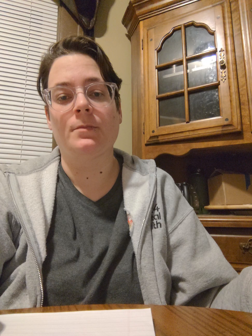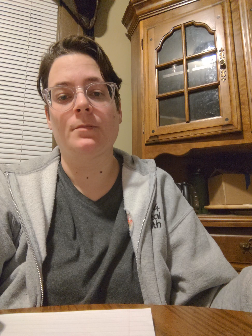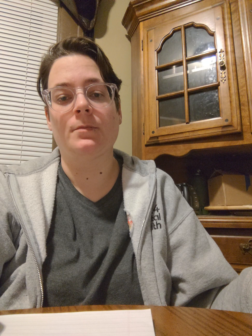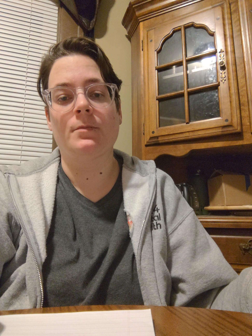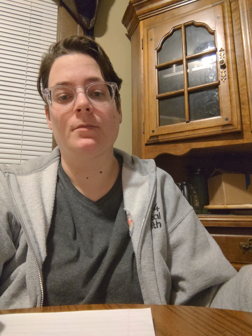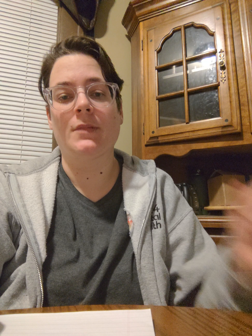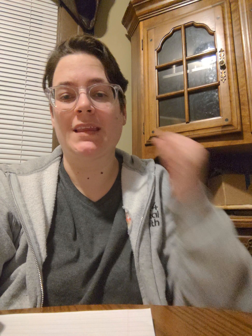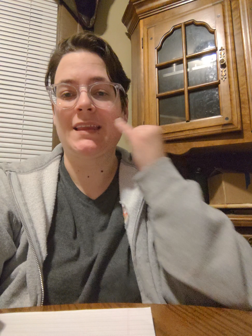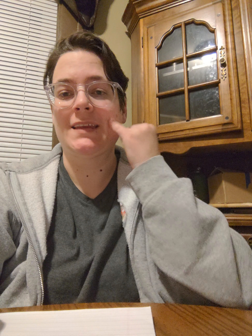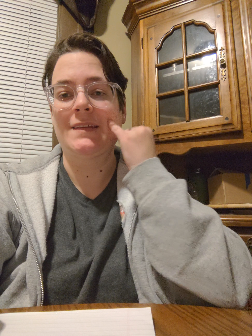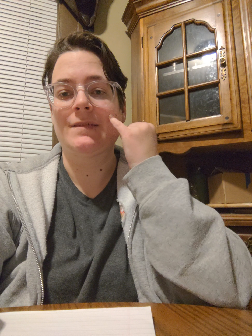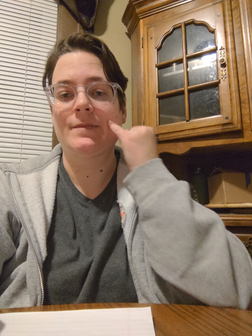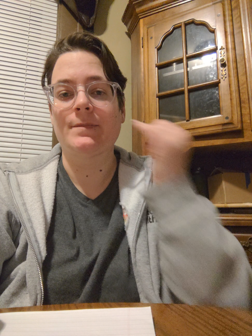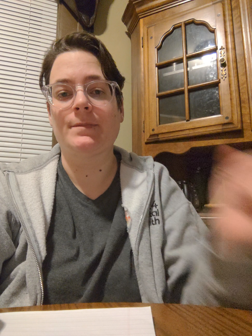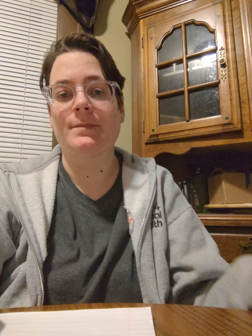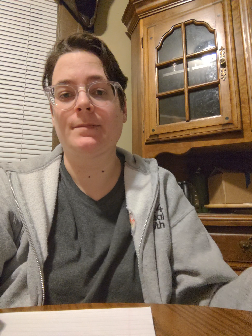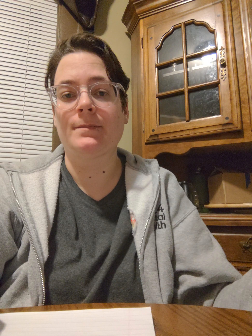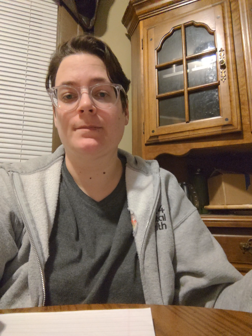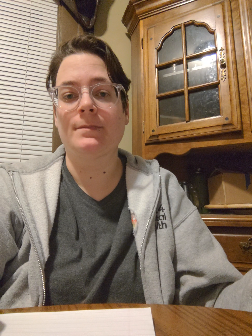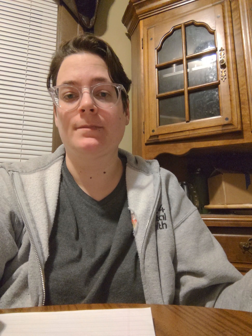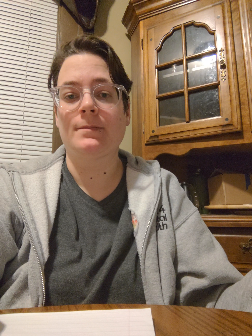if